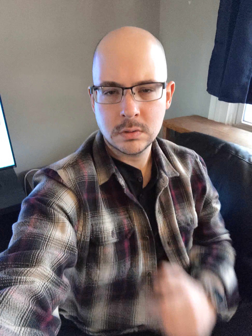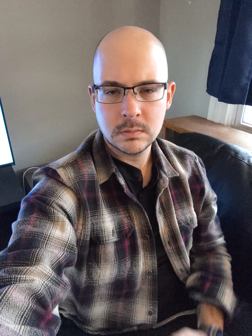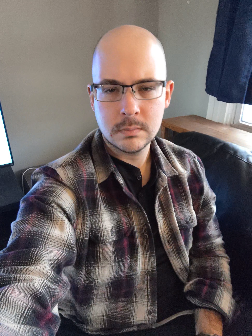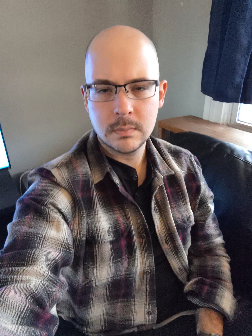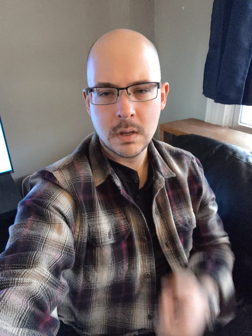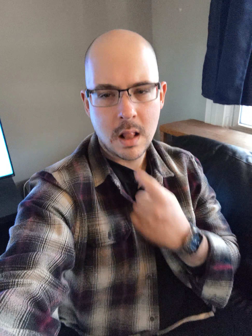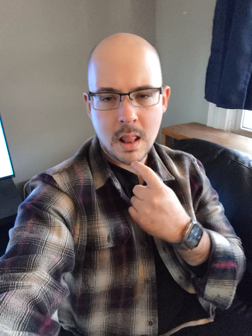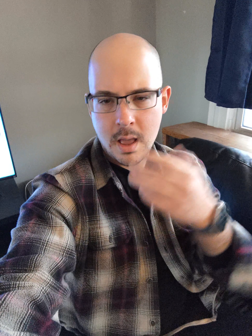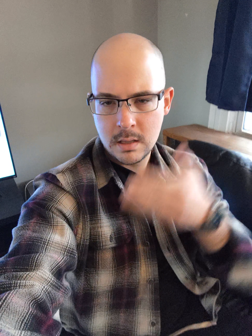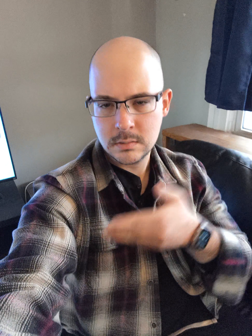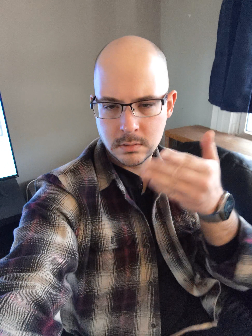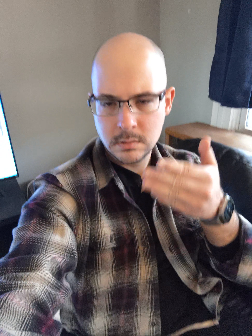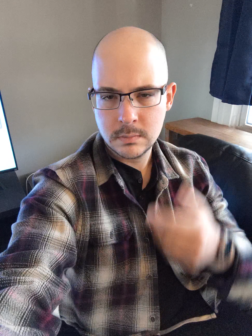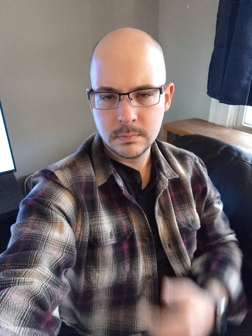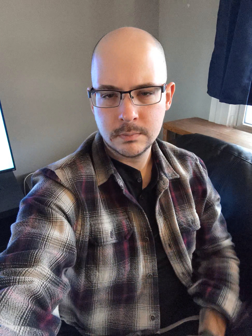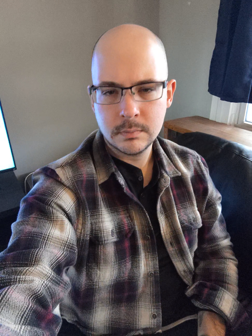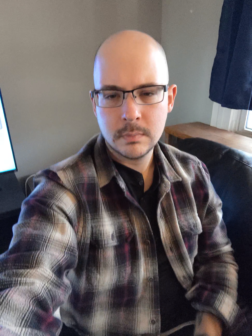window